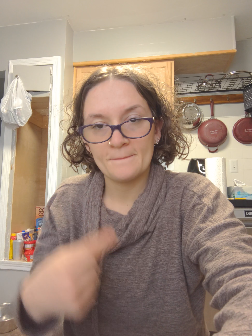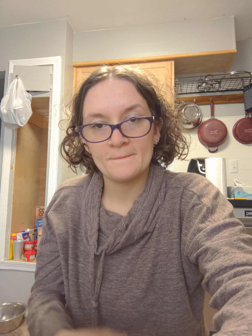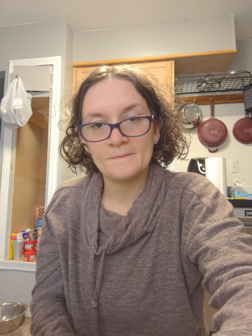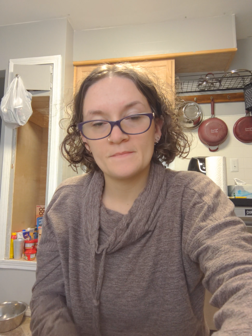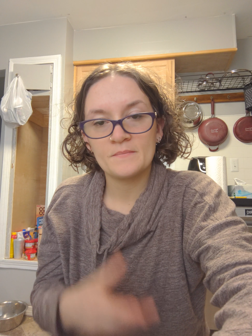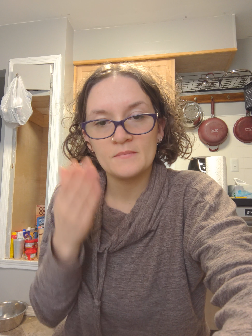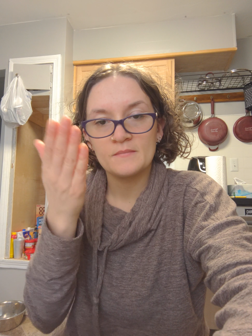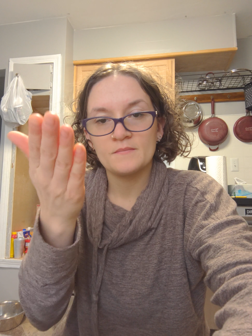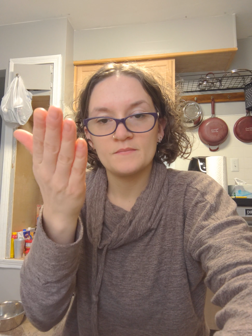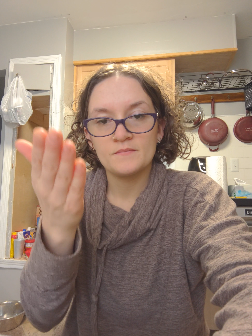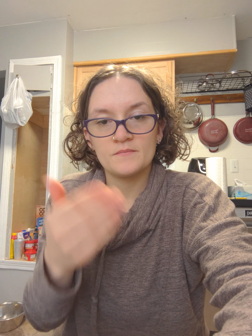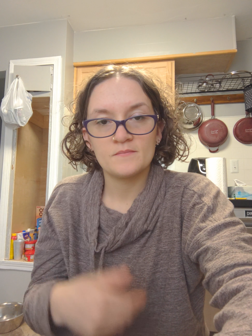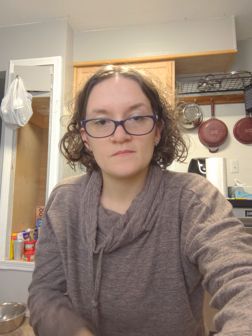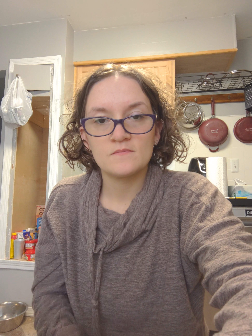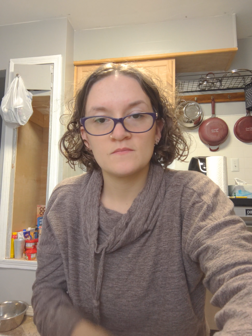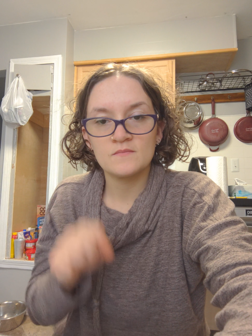there